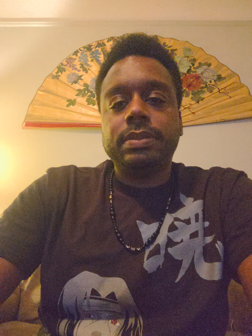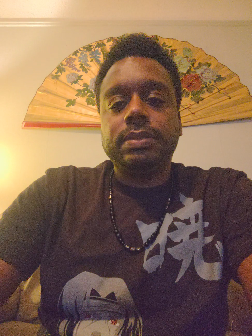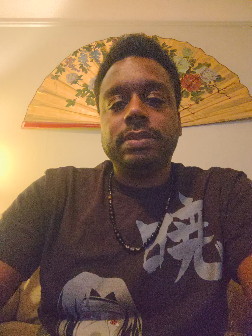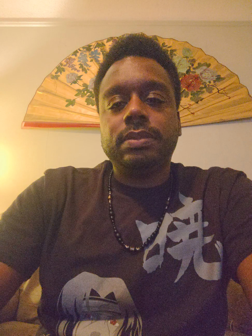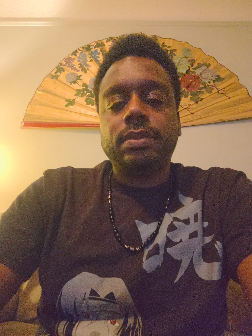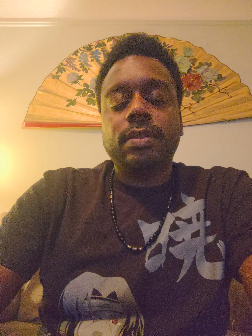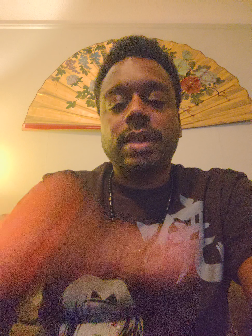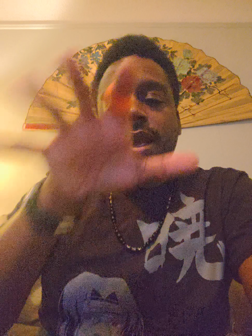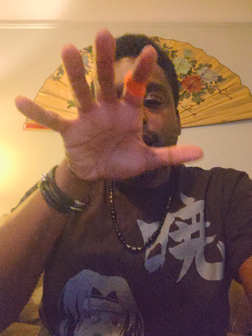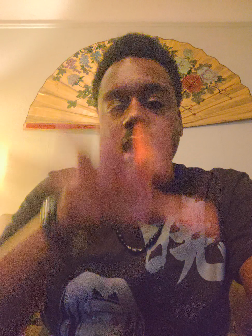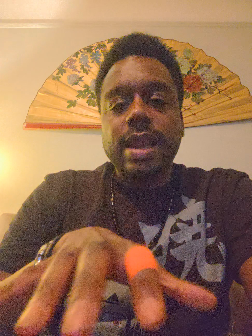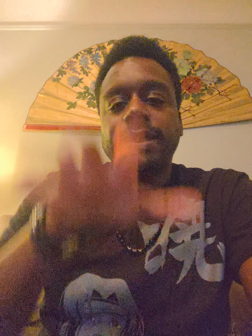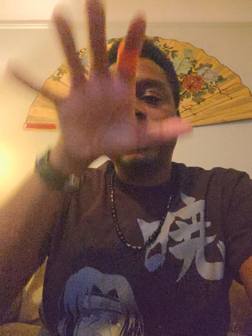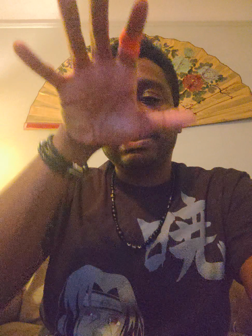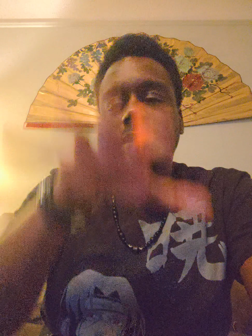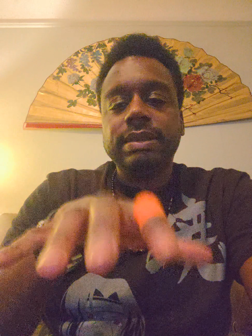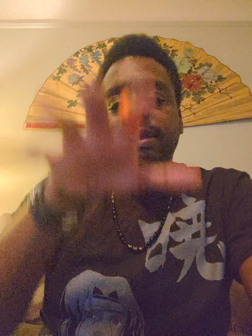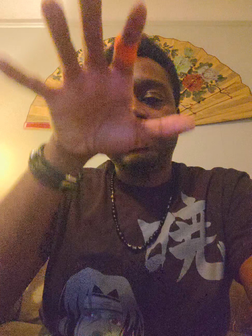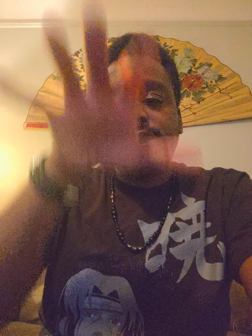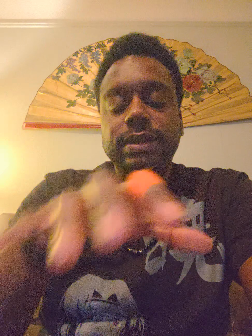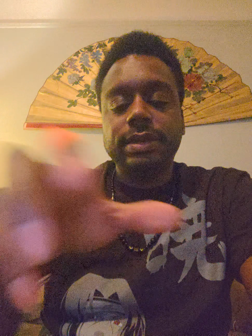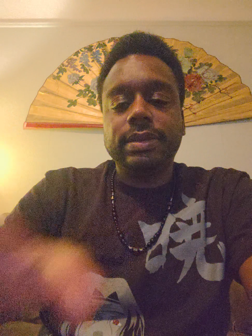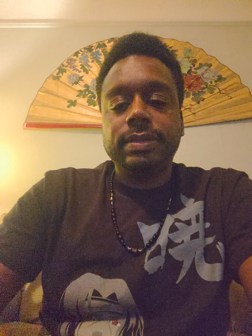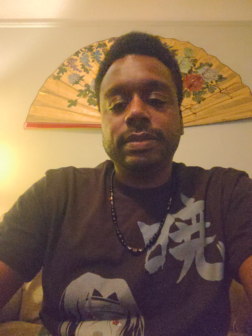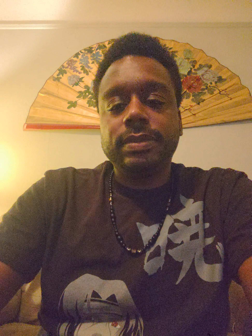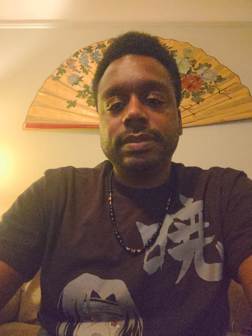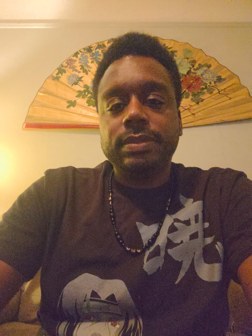alligator